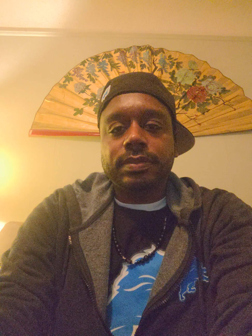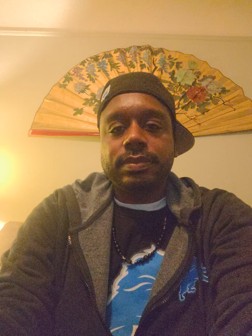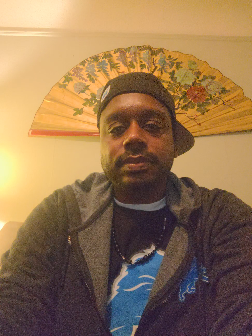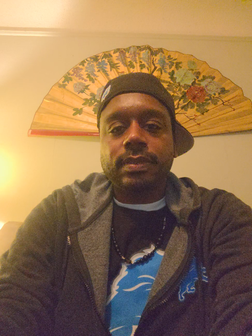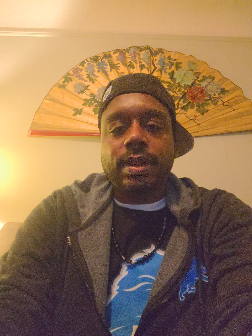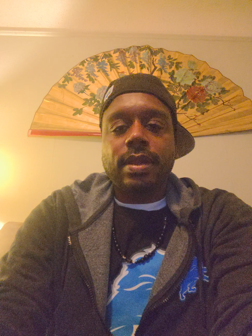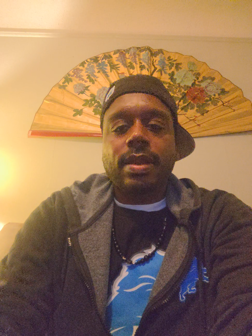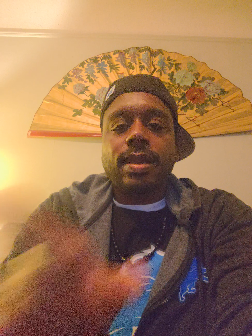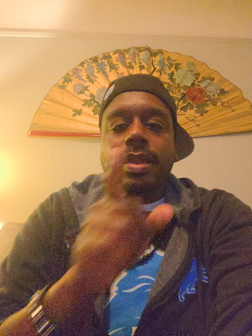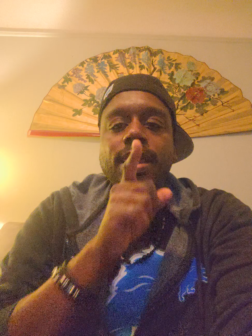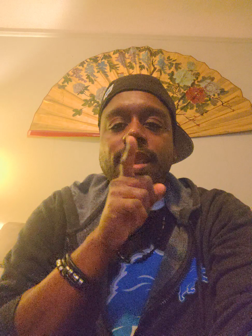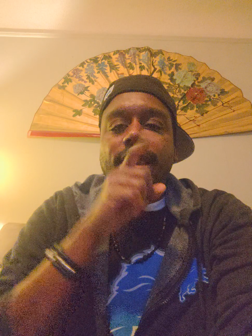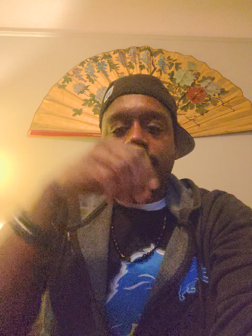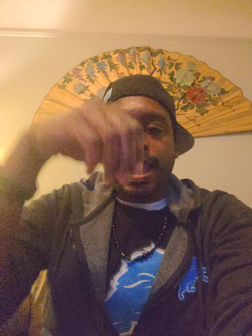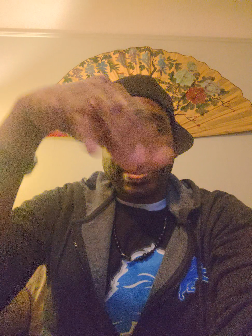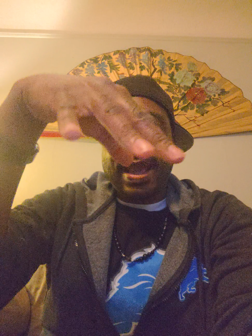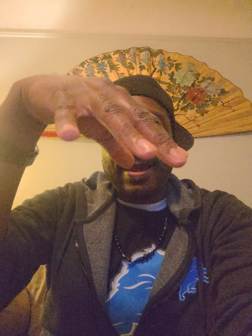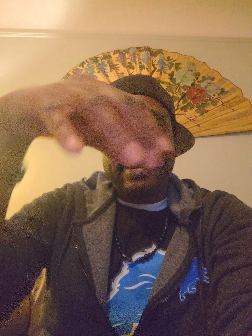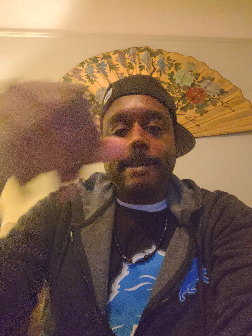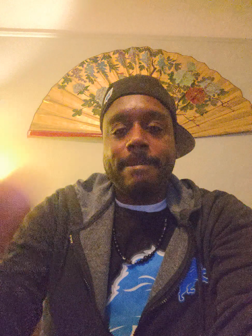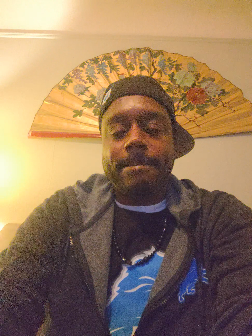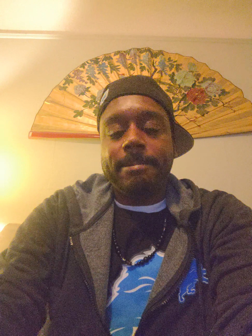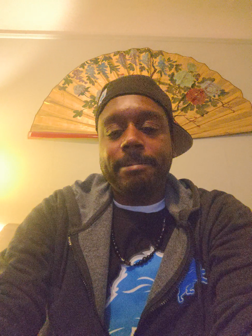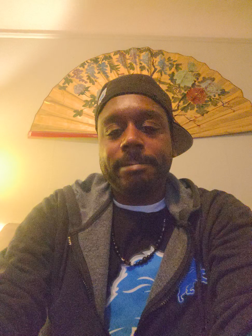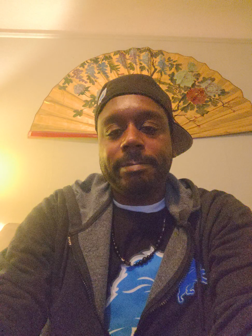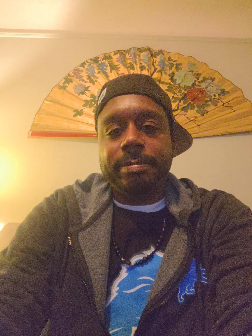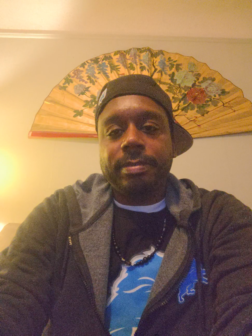lamp